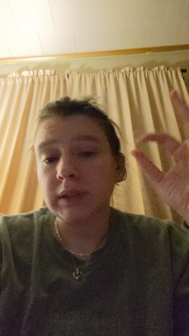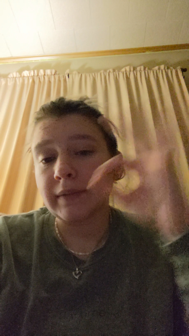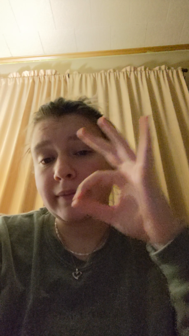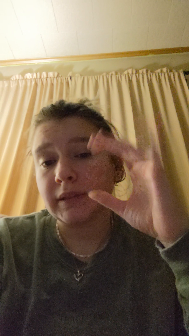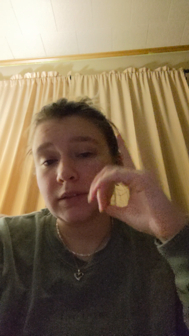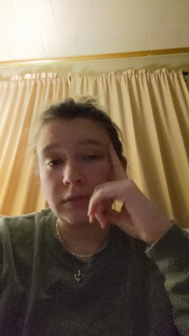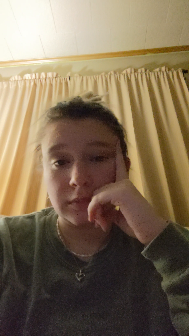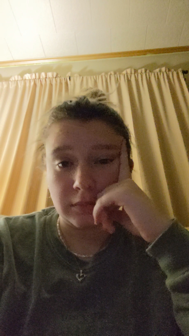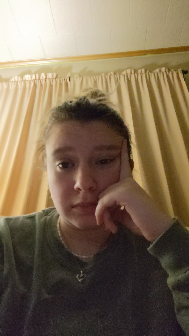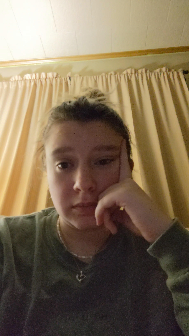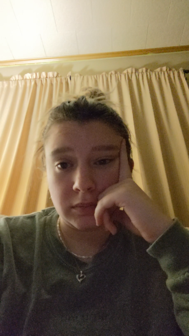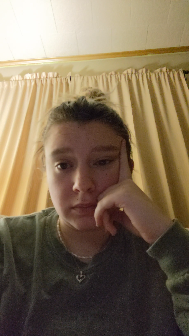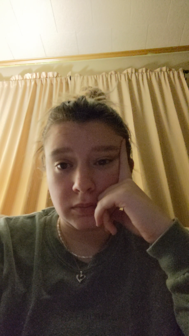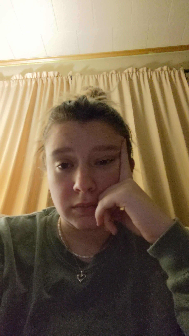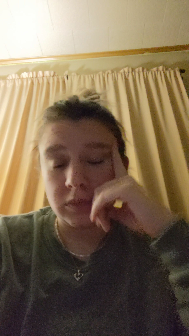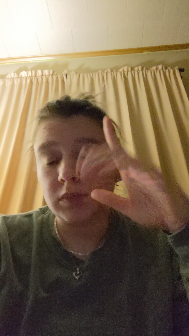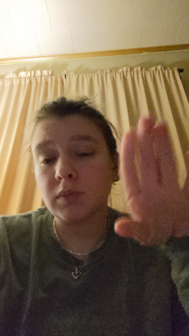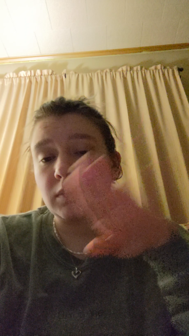boots